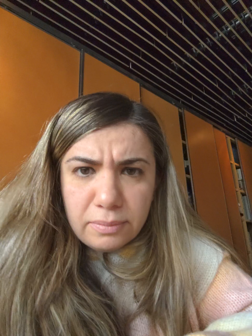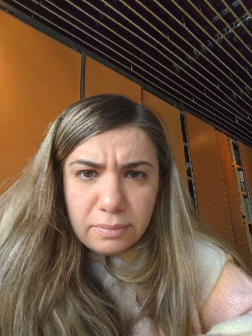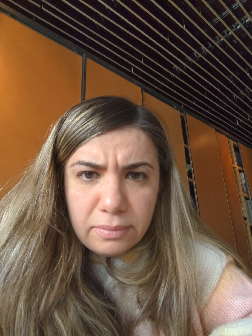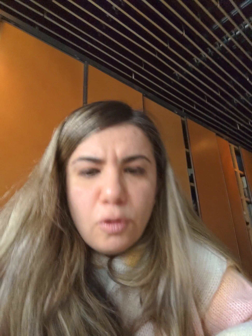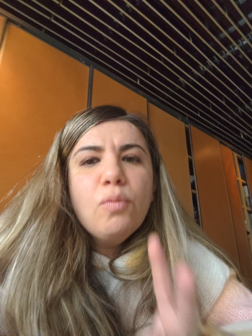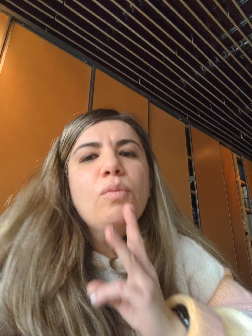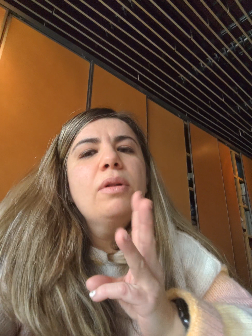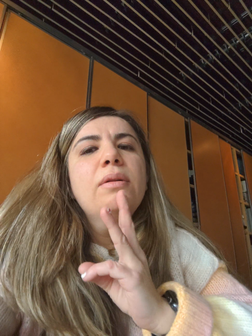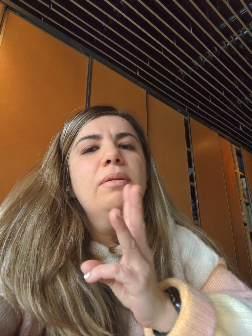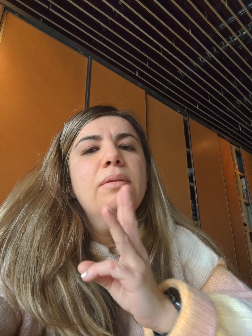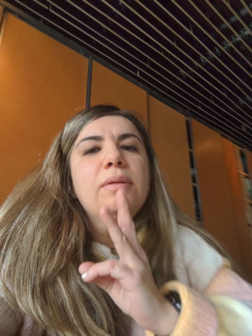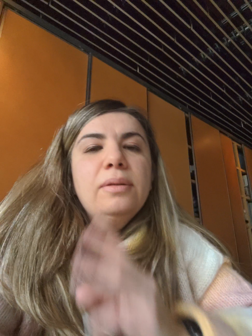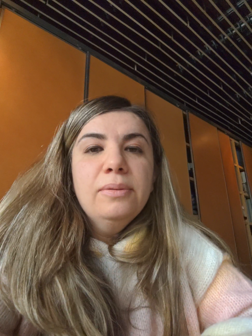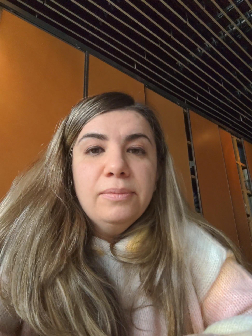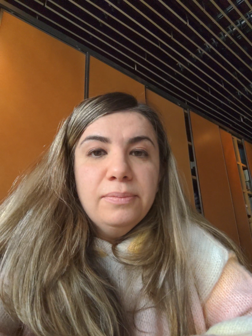water